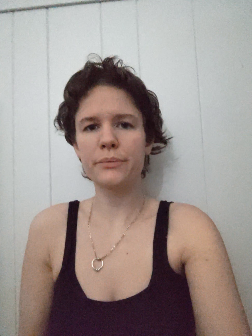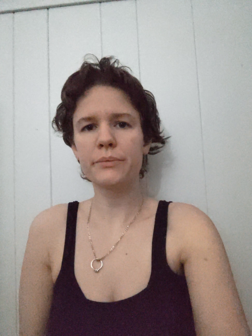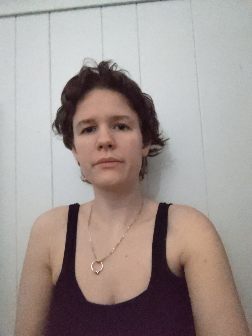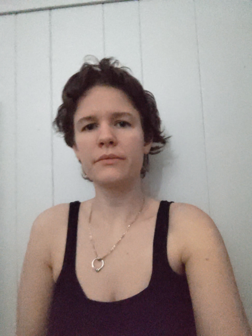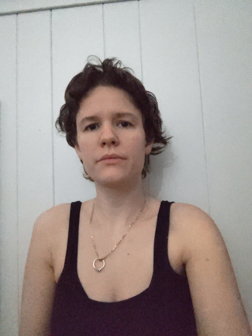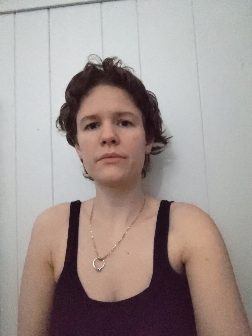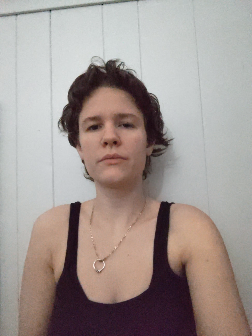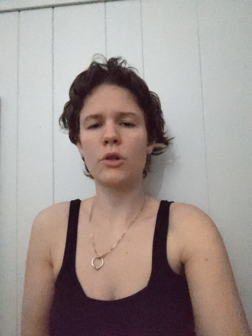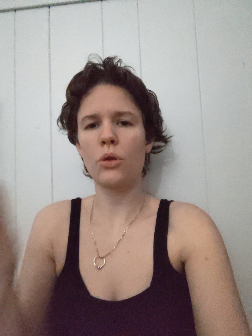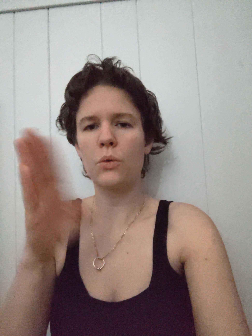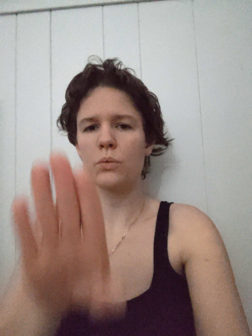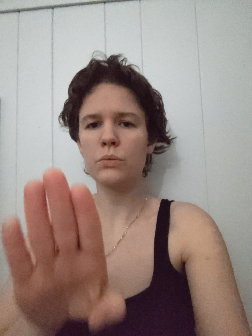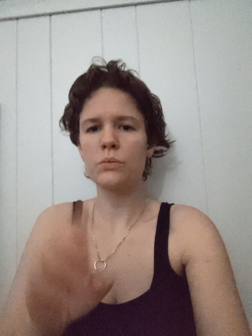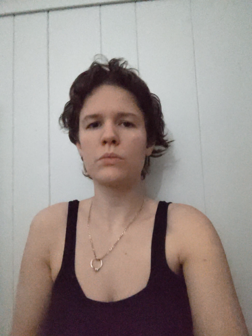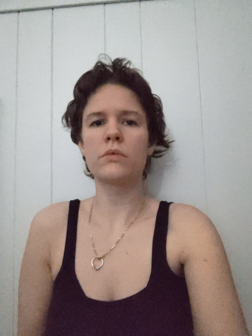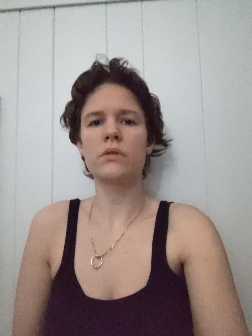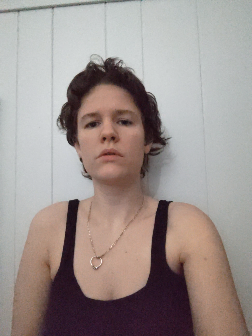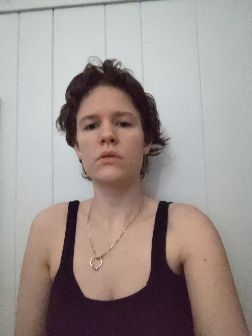close